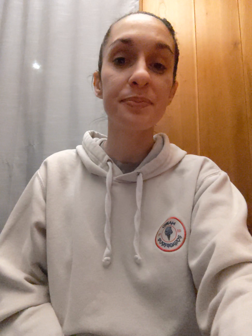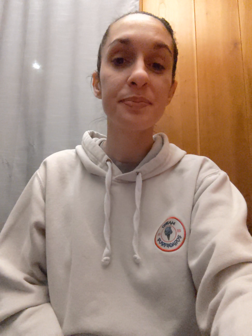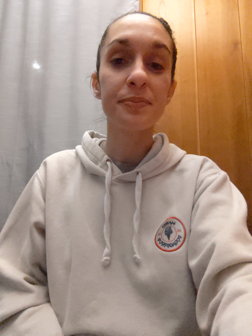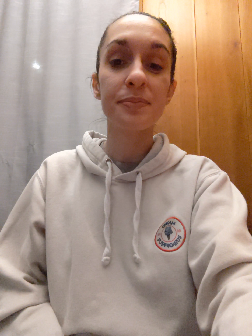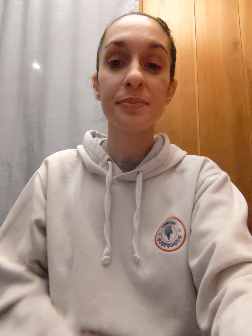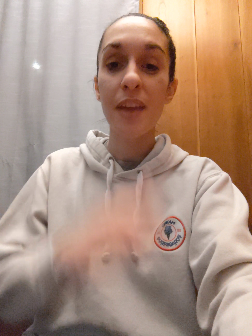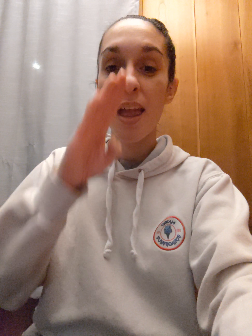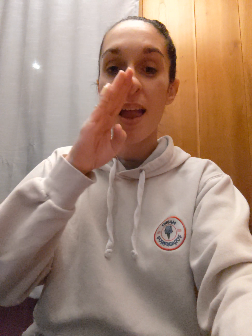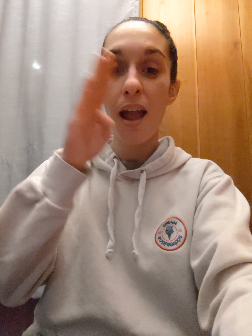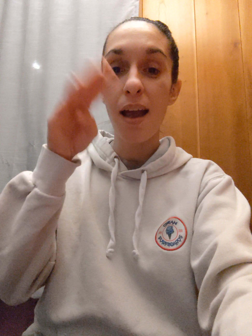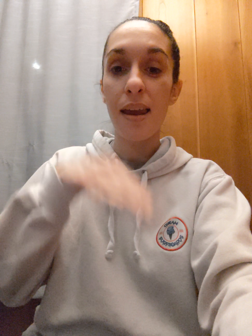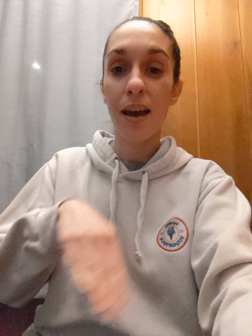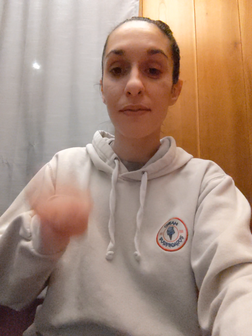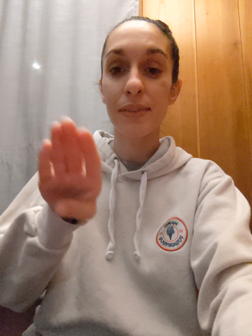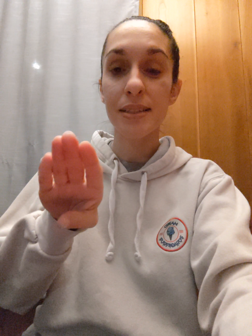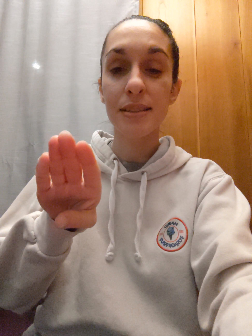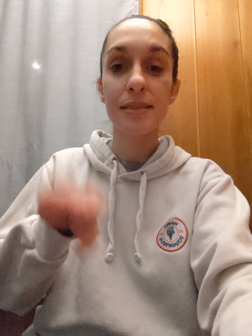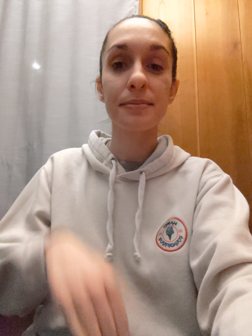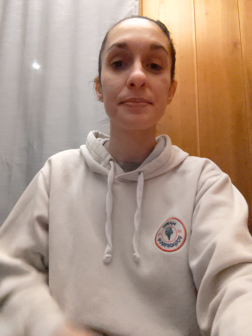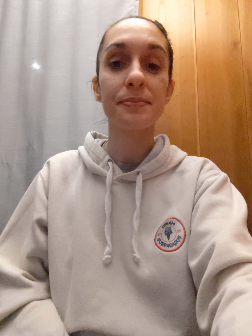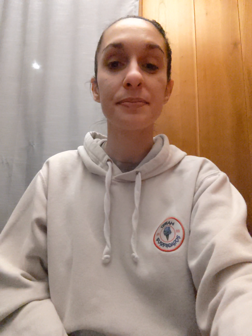elephant